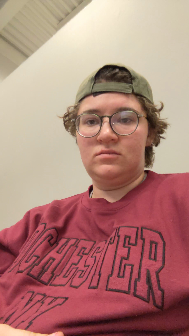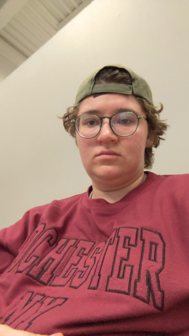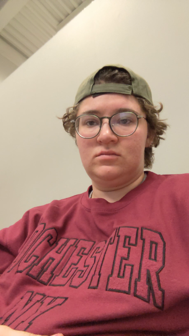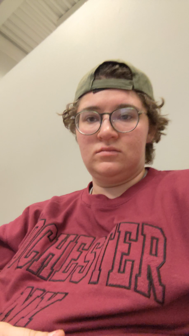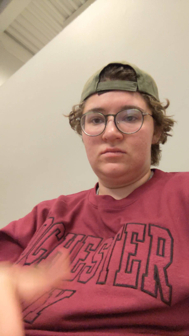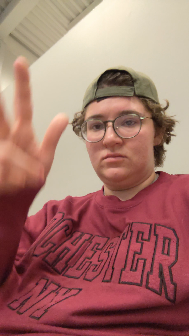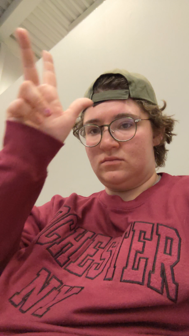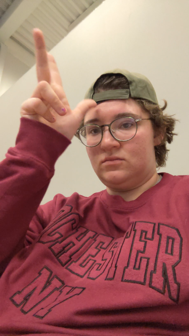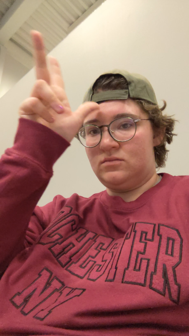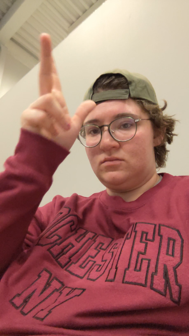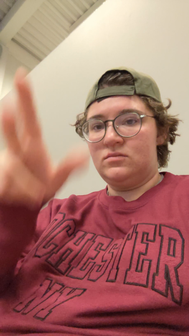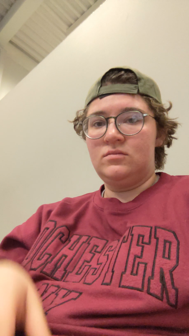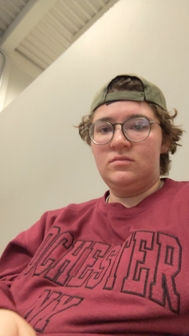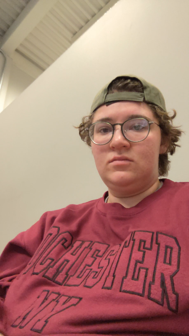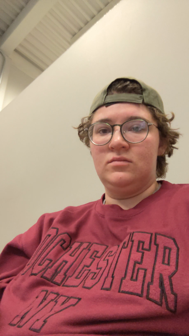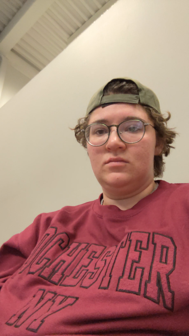rooster